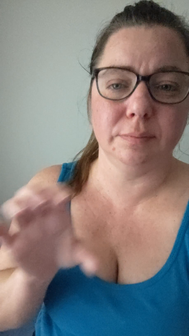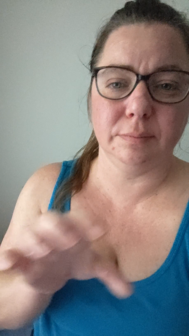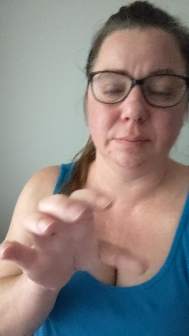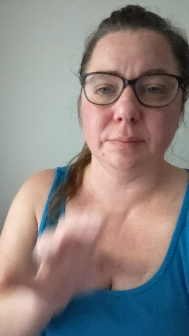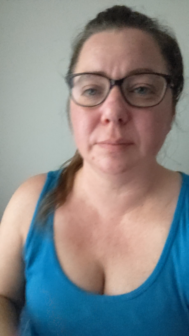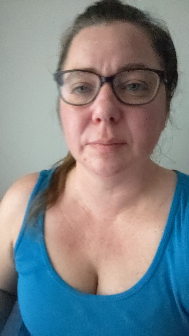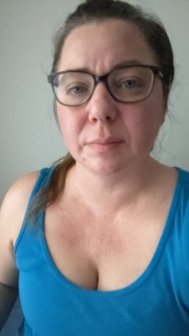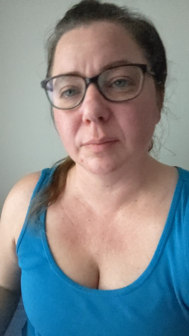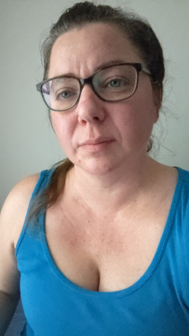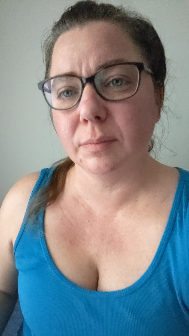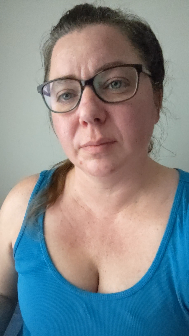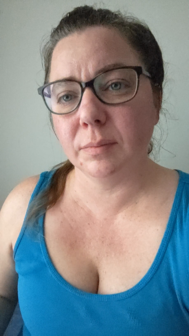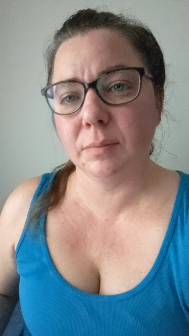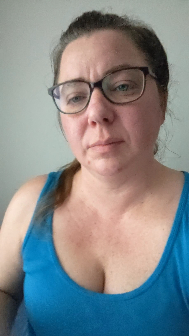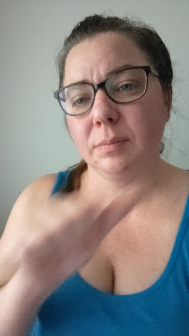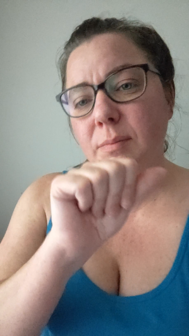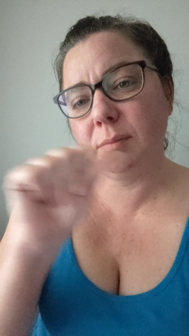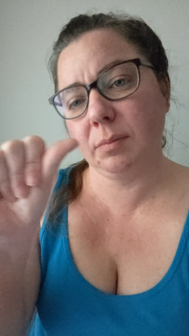a